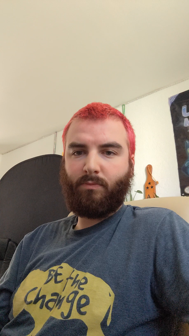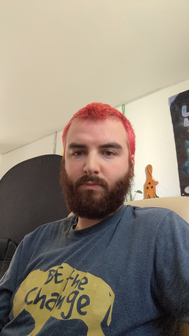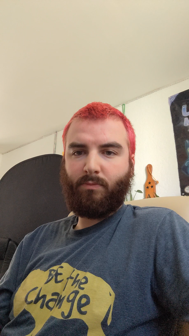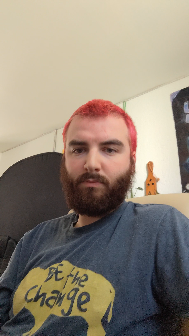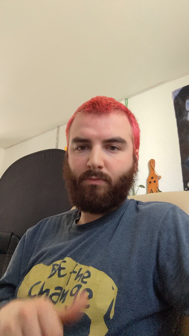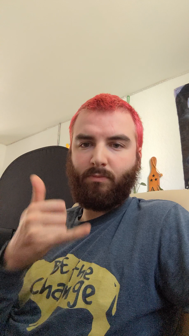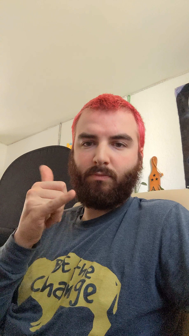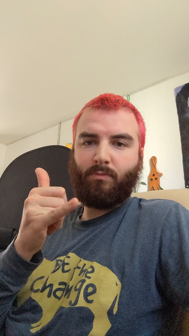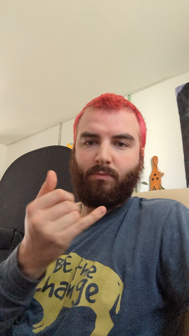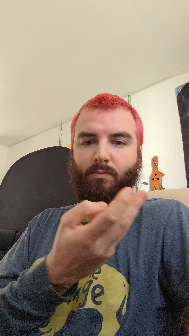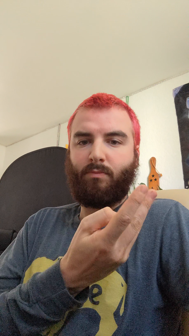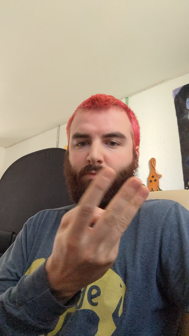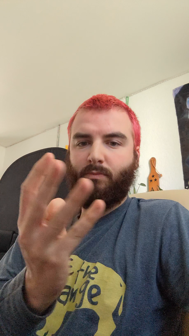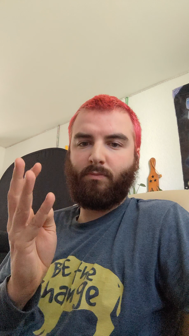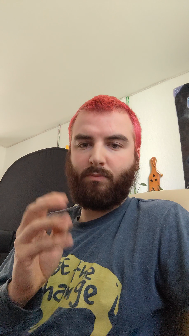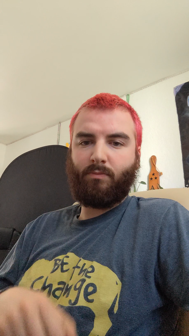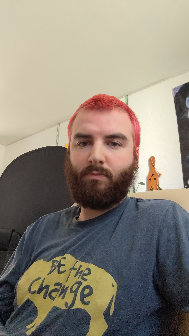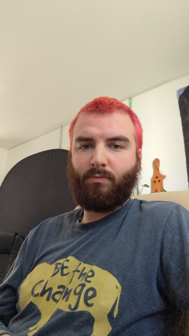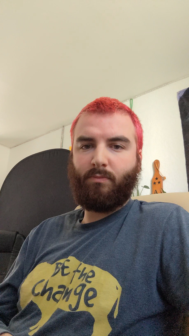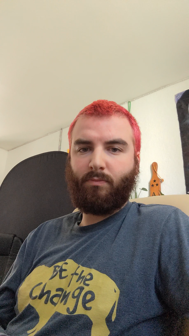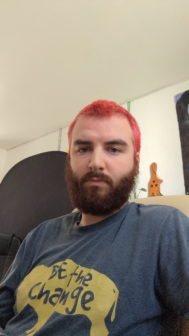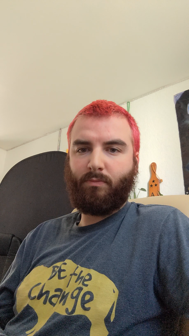playpen